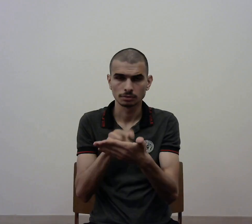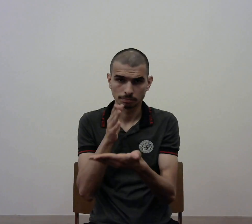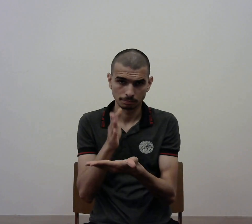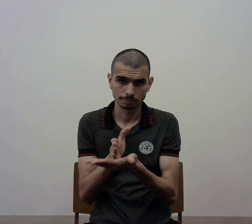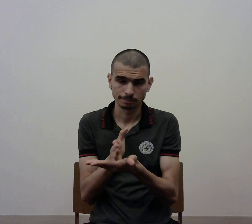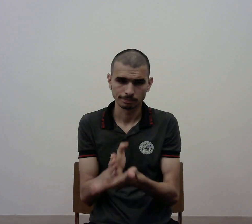var